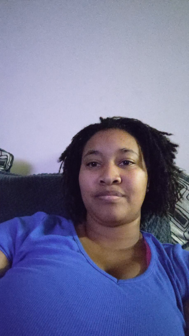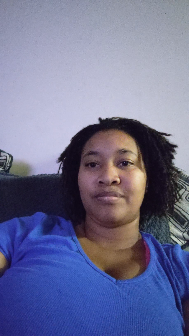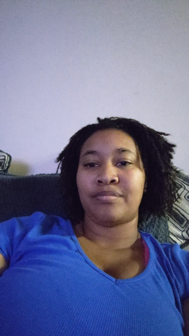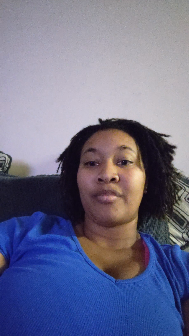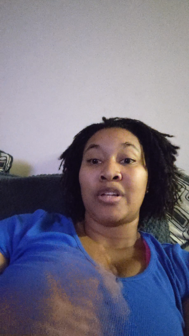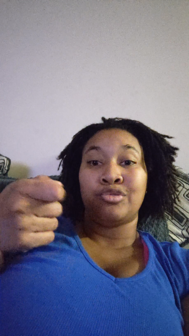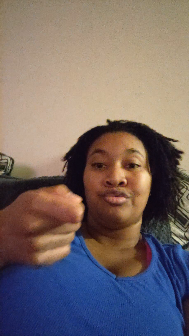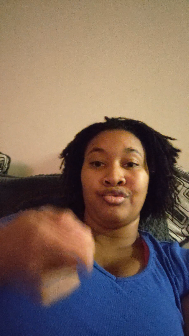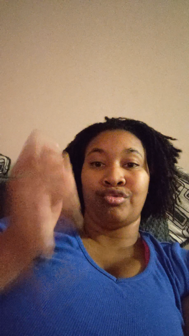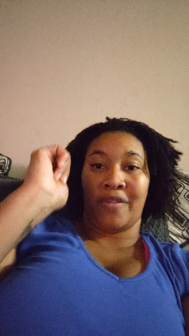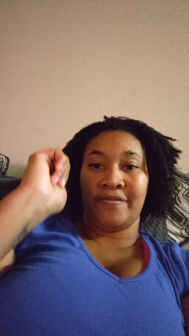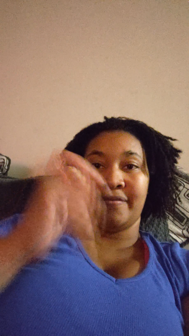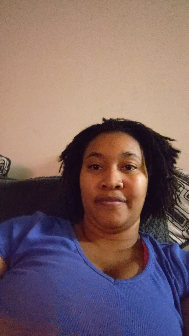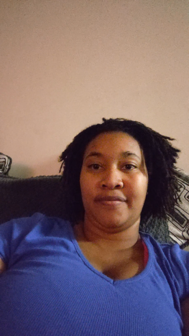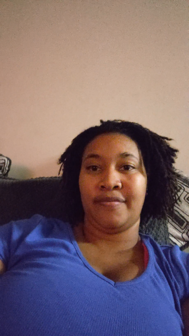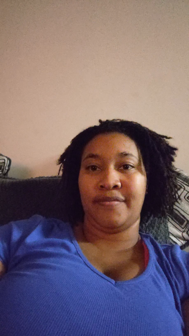shovel